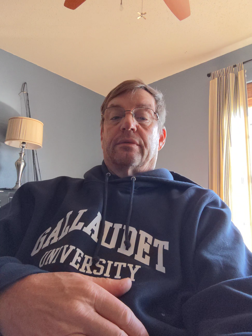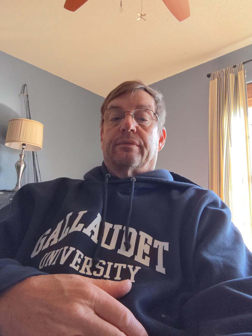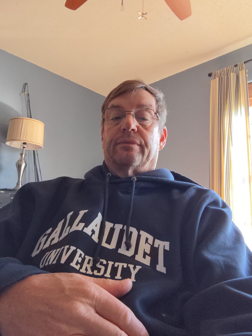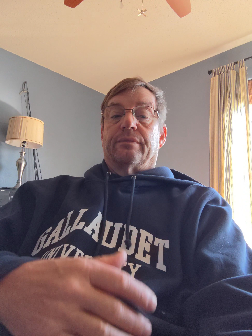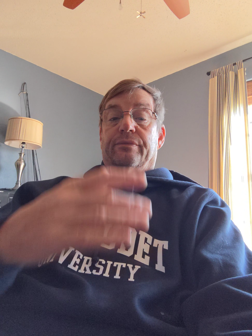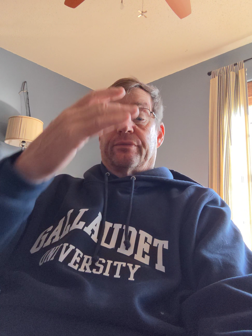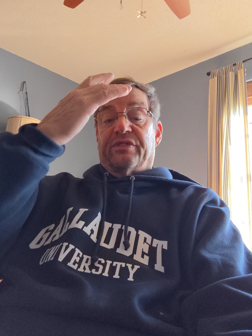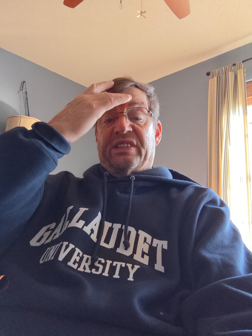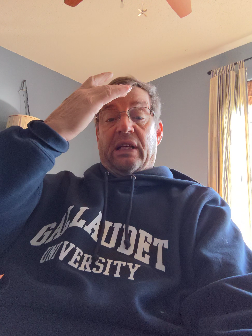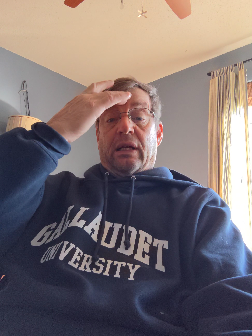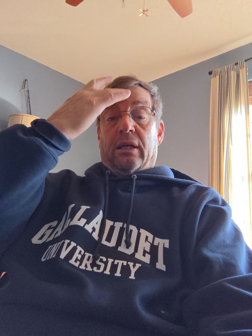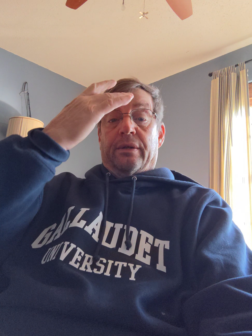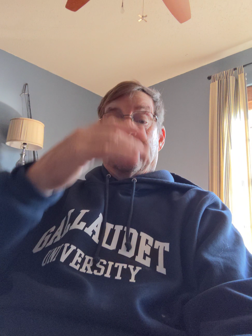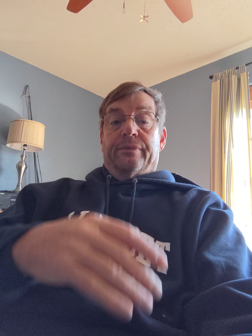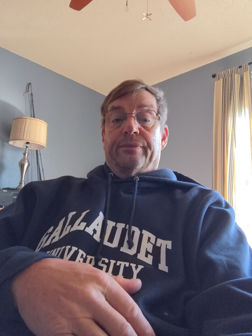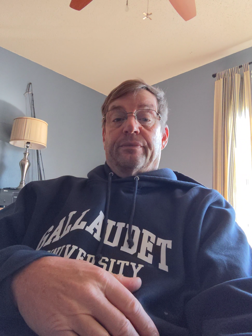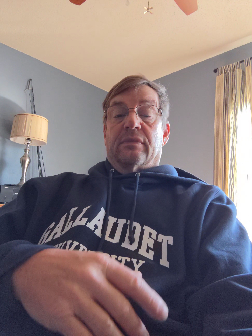sick